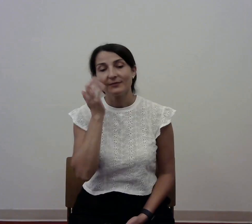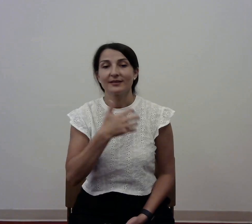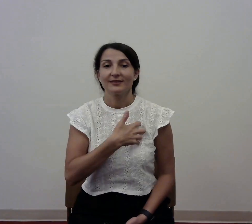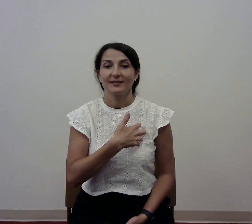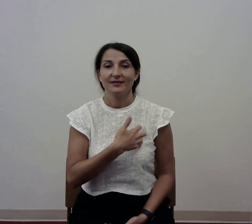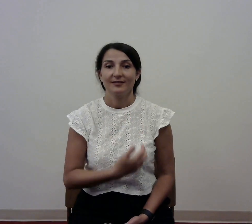istəyirəm